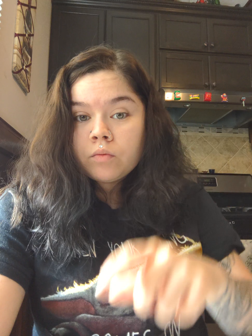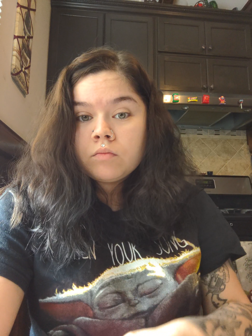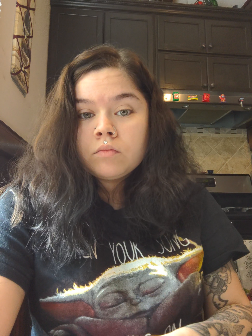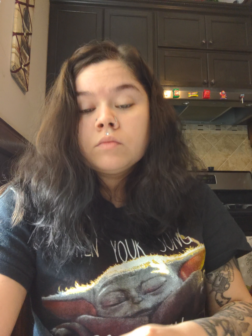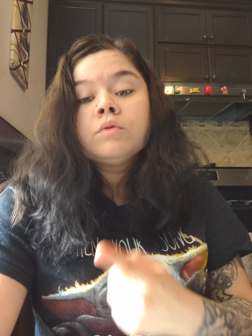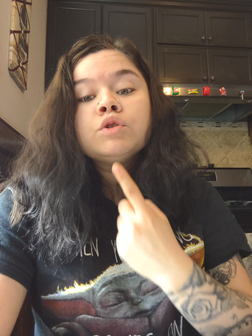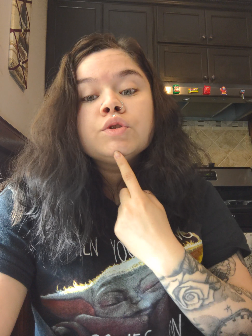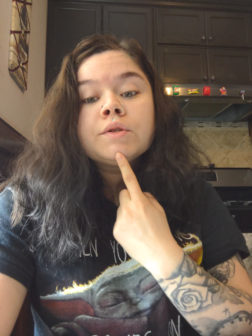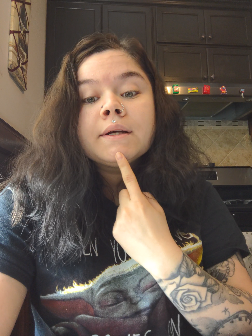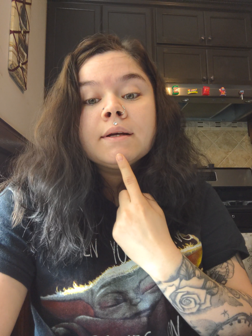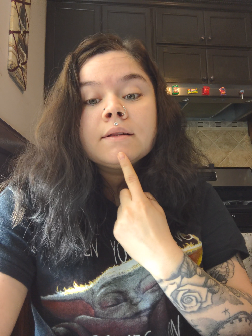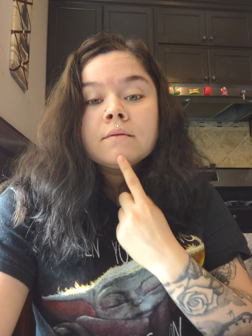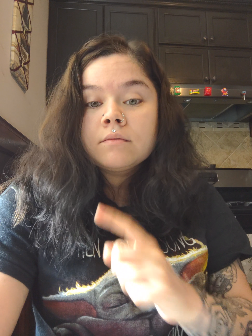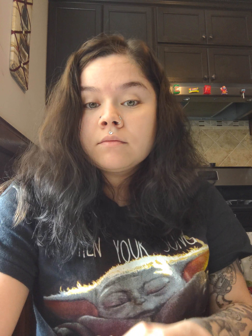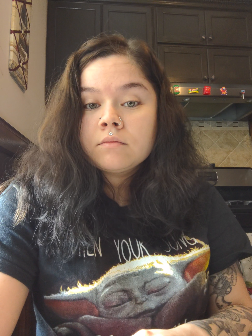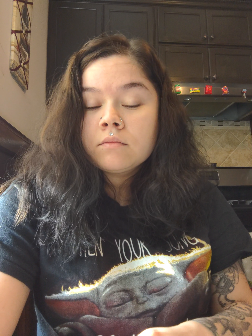chin